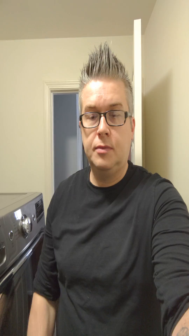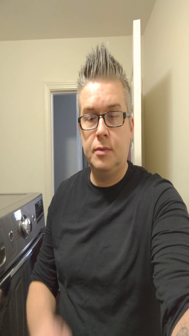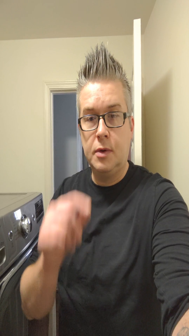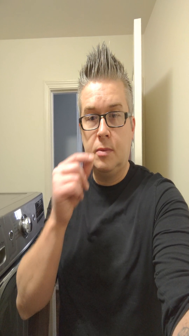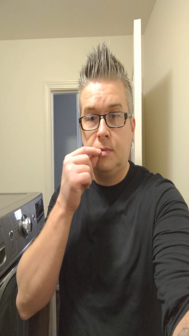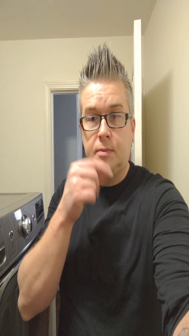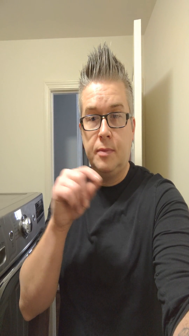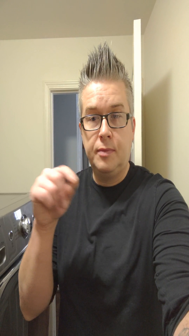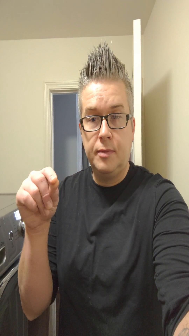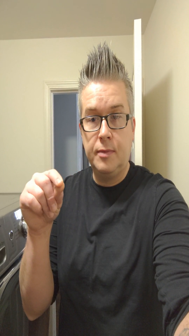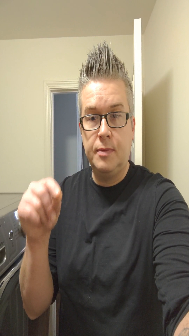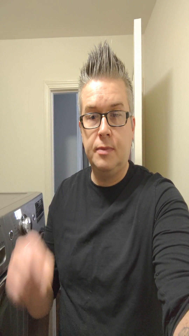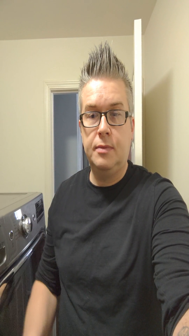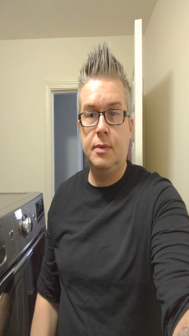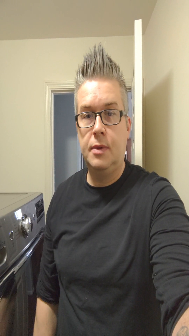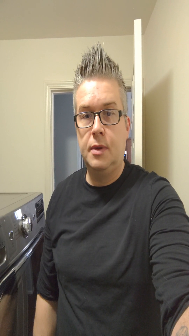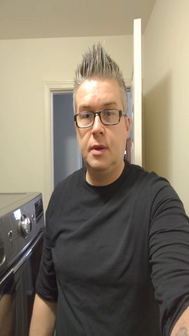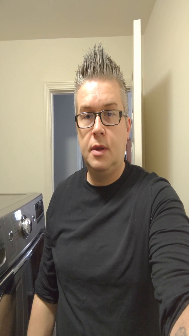pencil